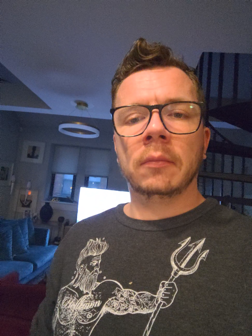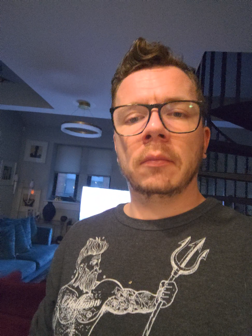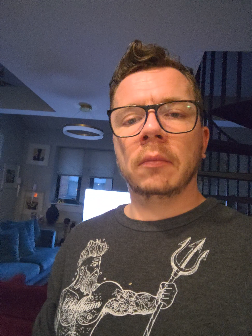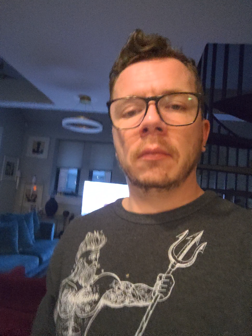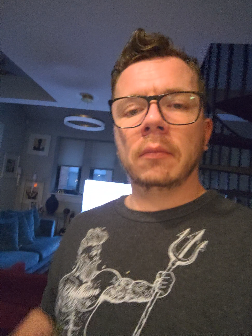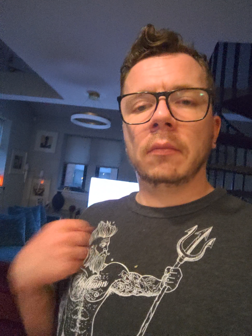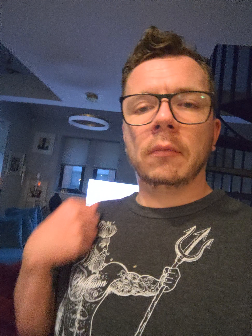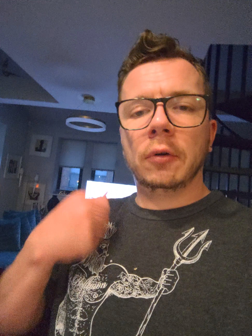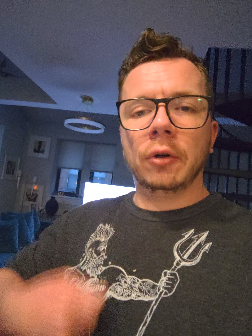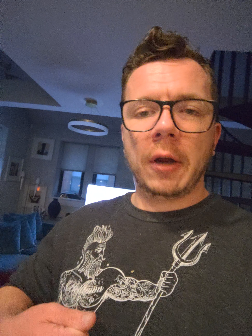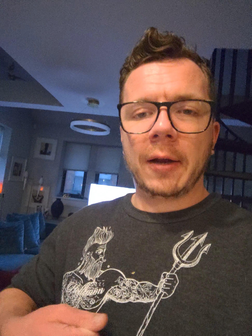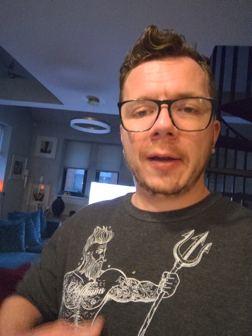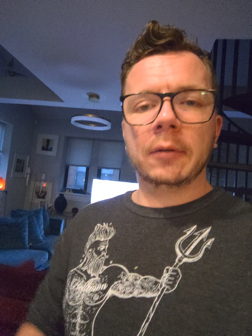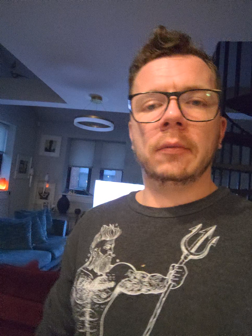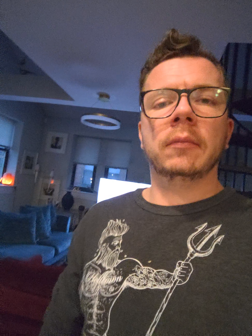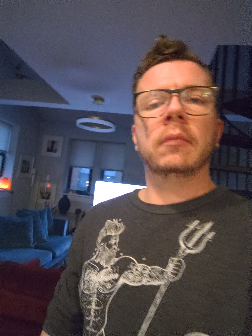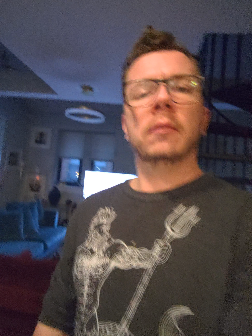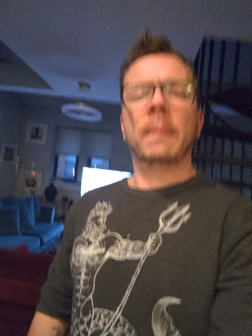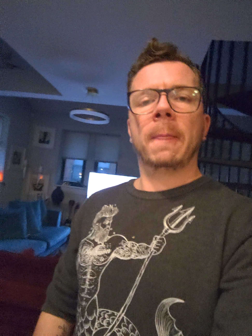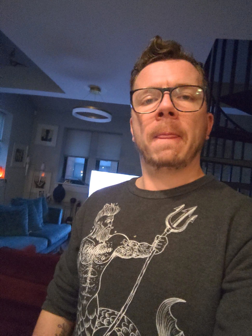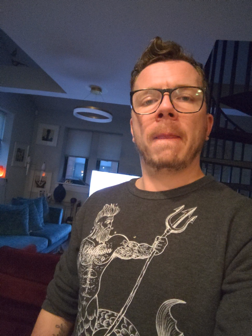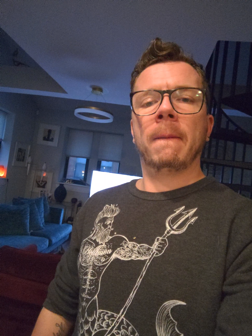jacket